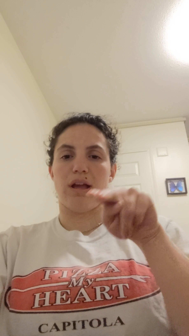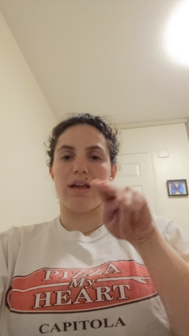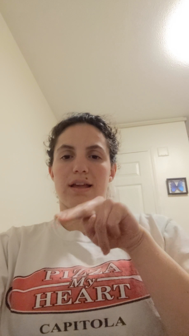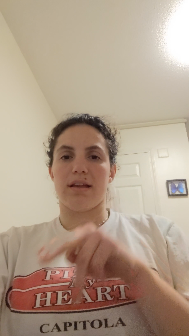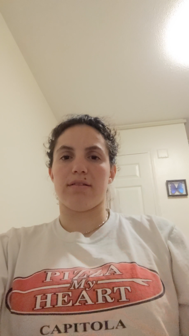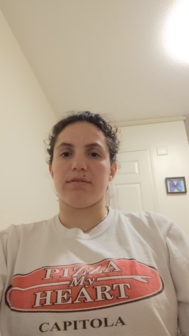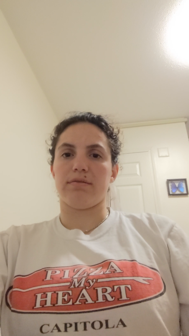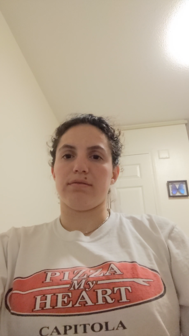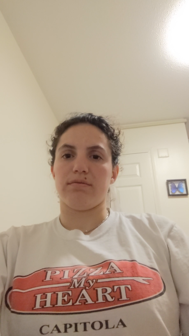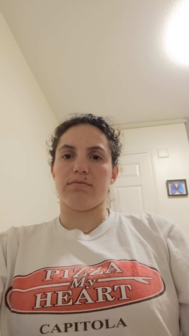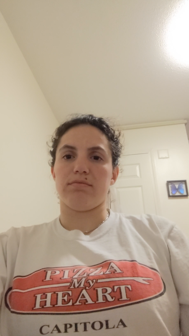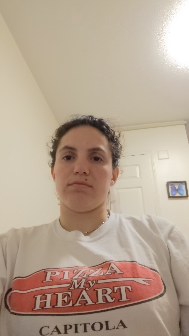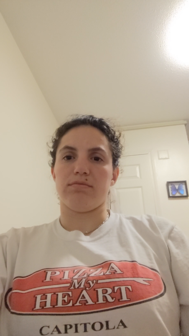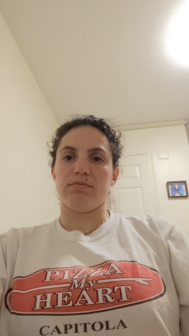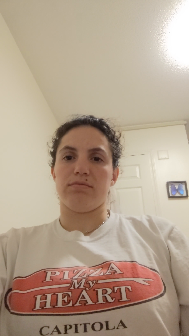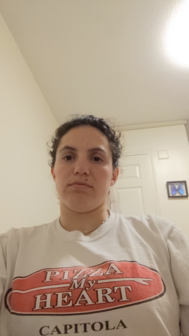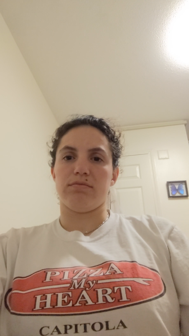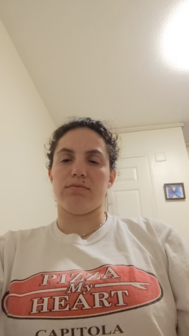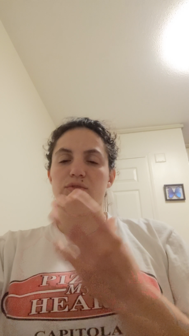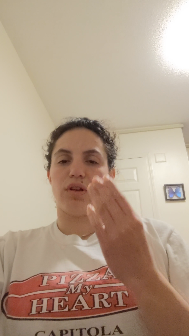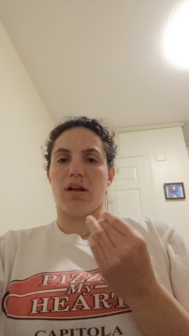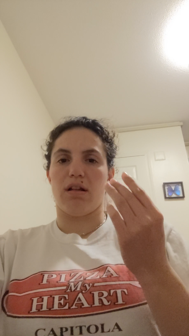gentle